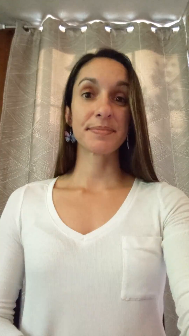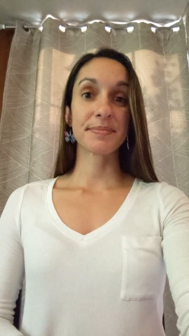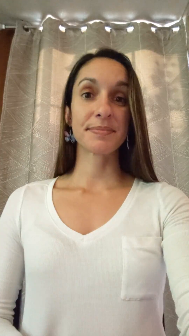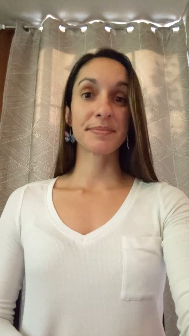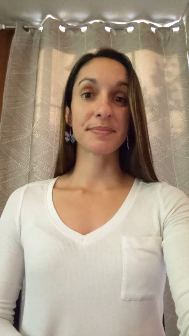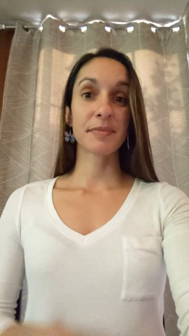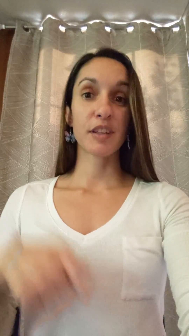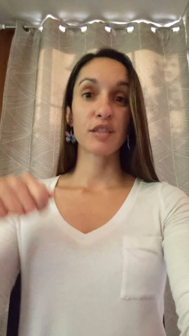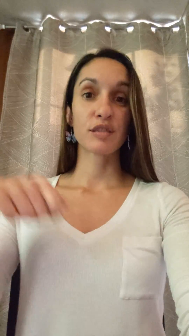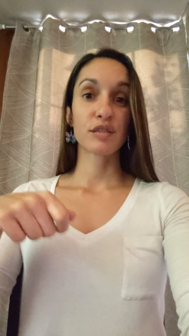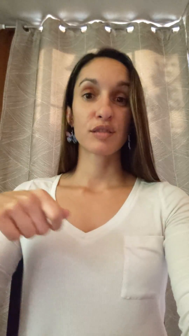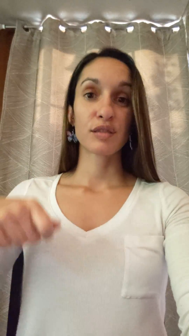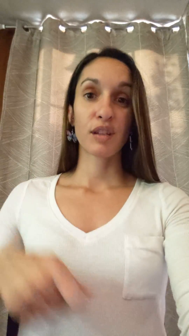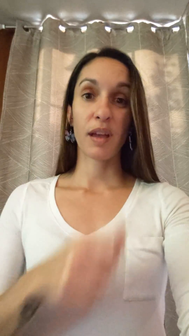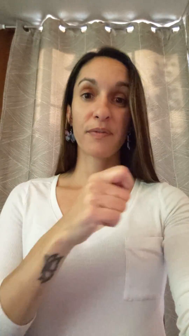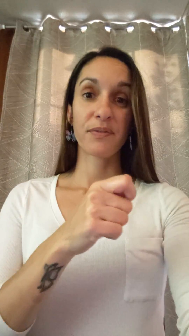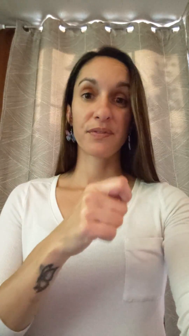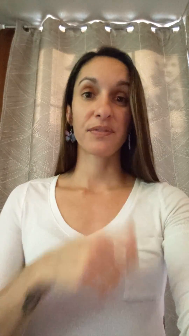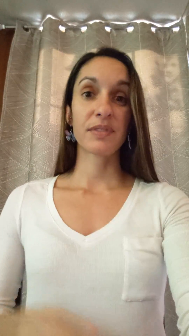shovel